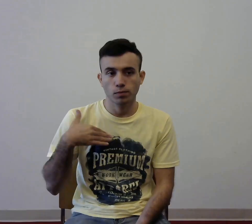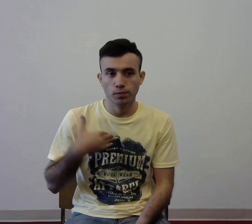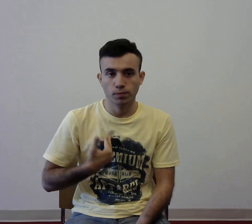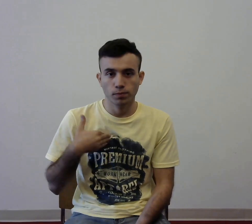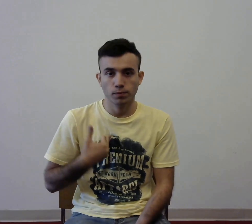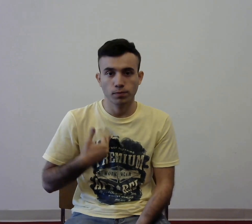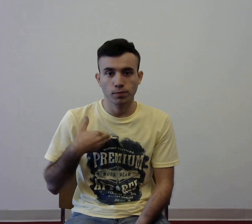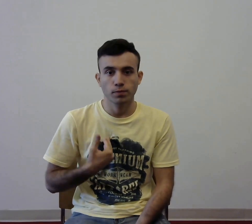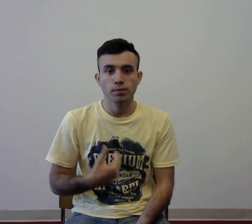subay